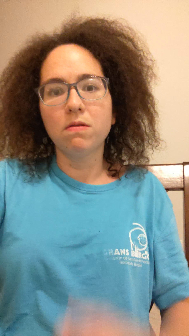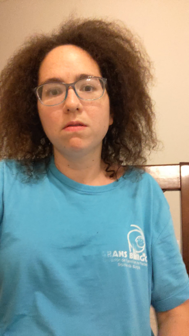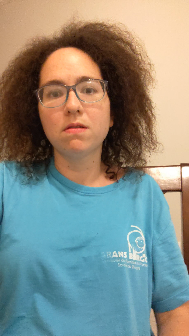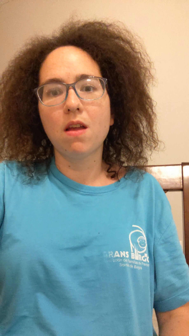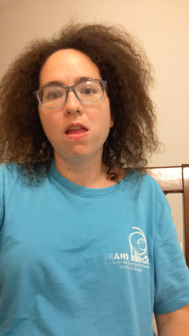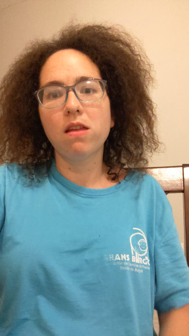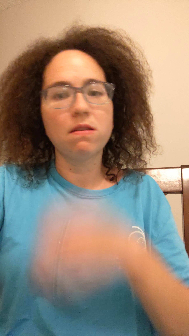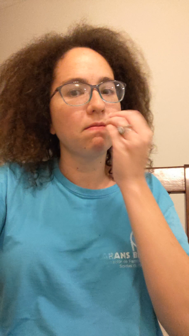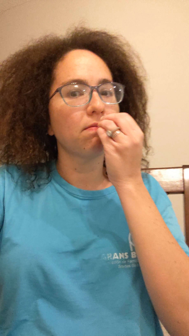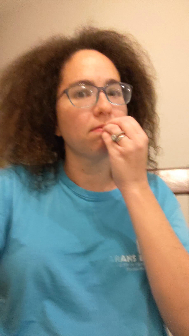eat